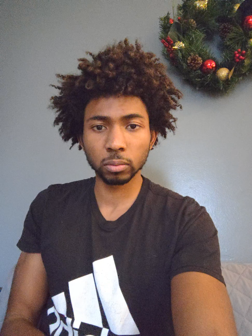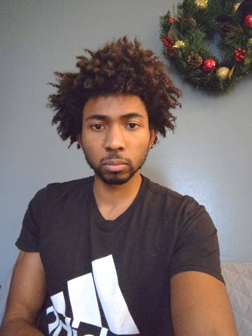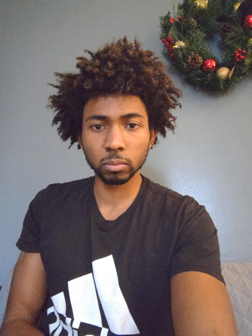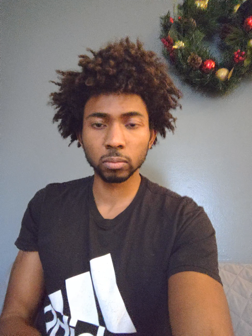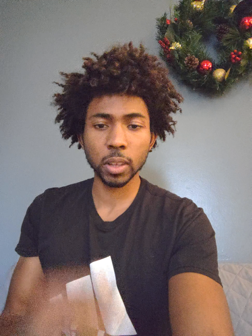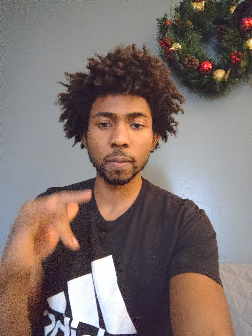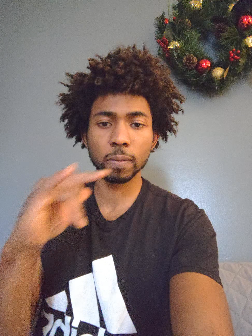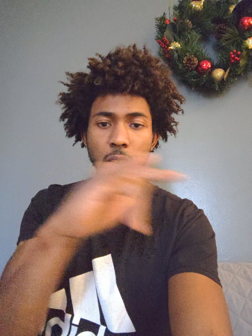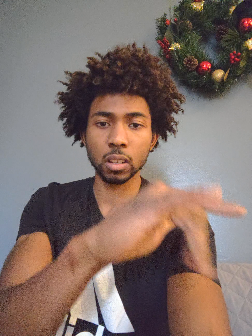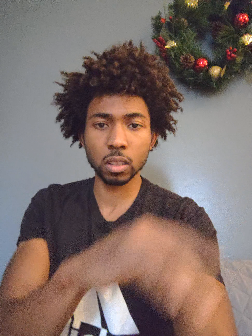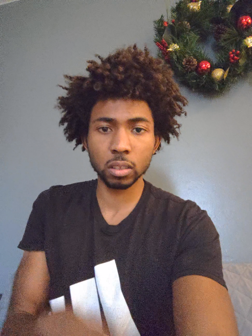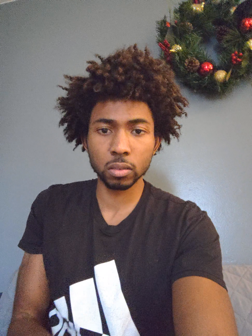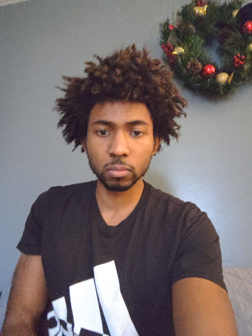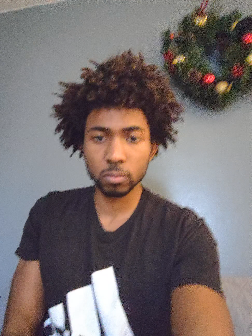airplane